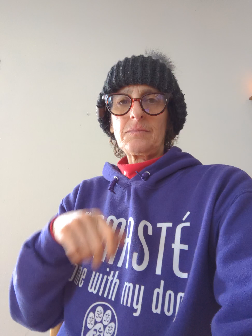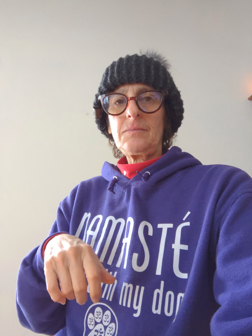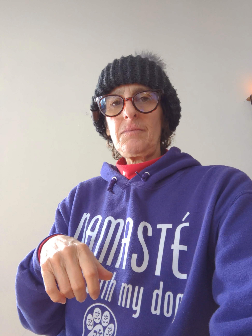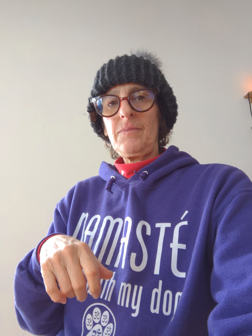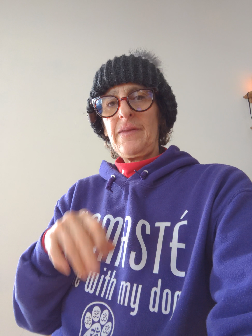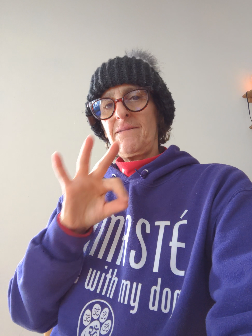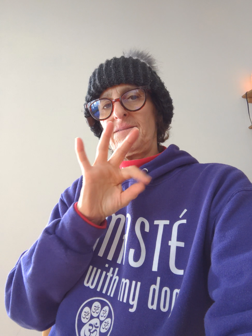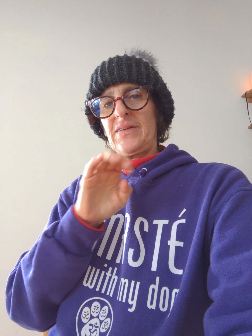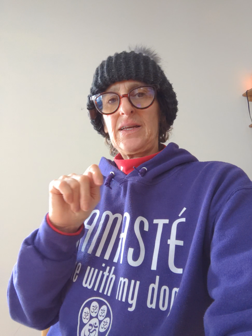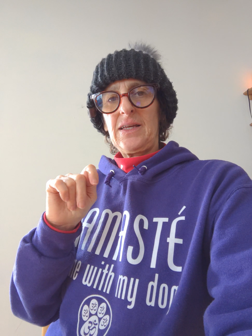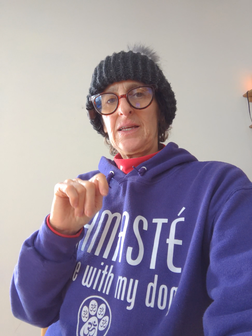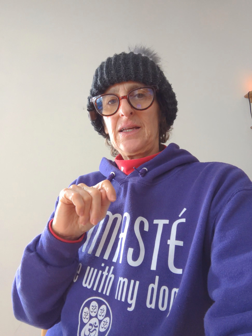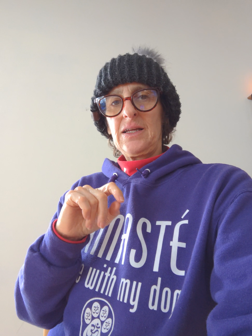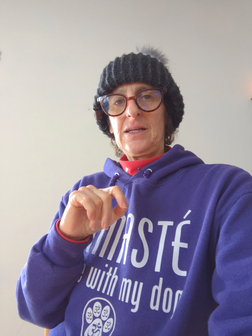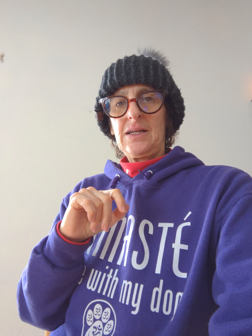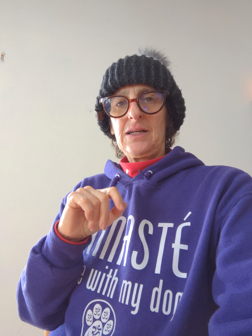feet